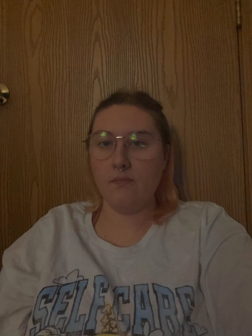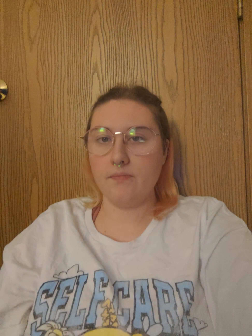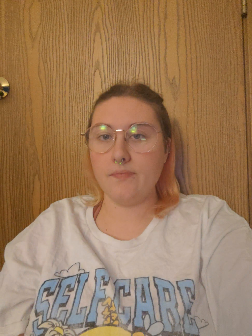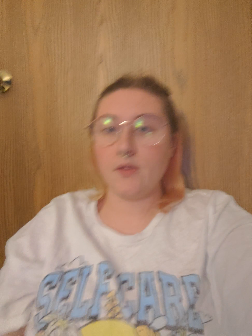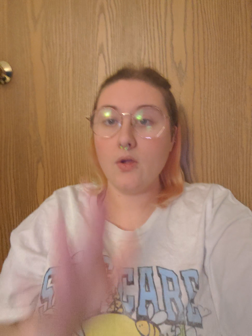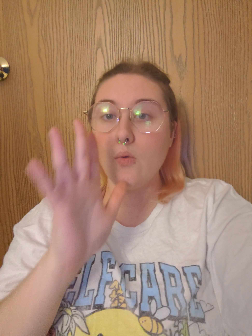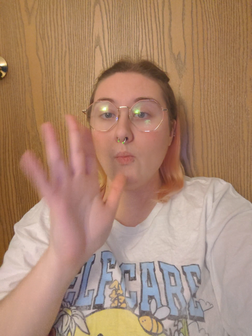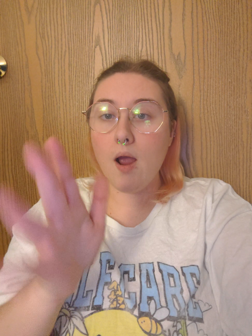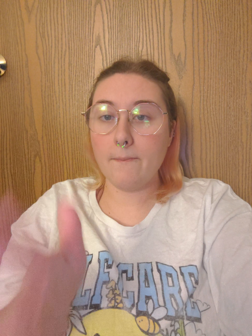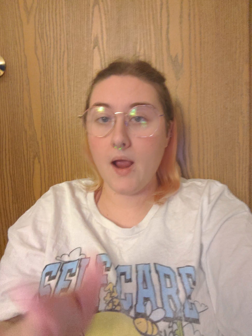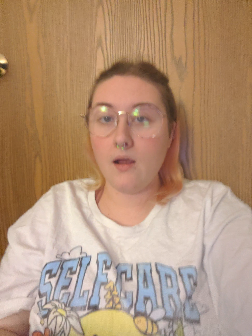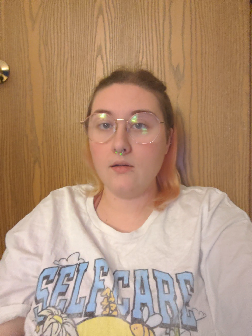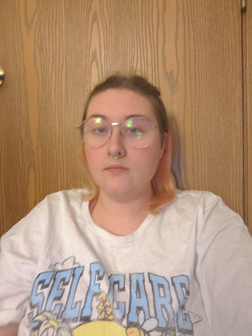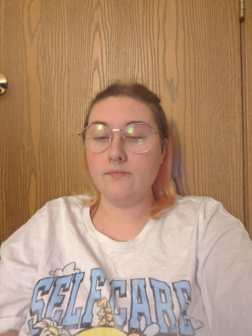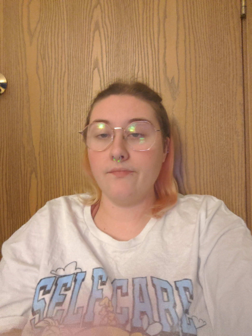grandma